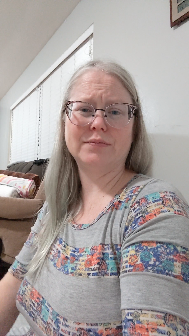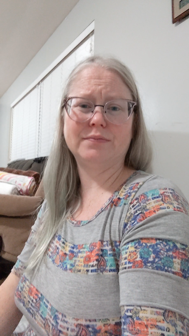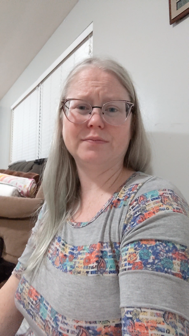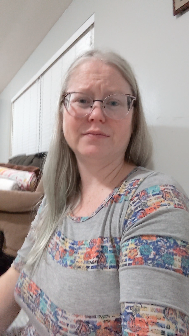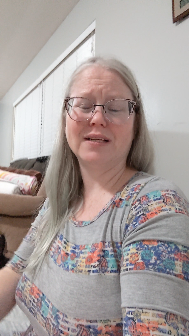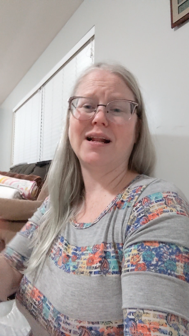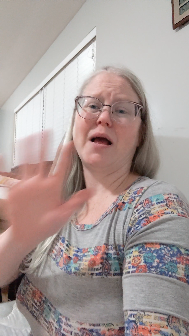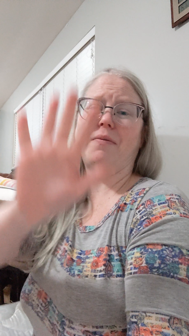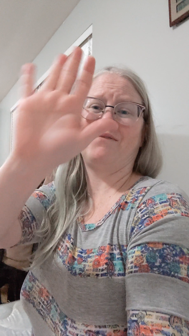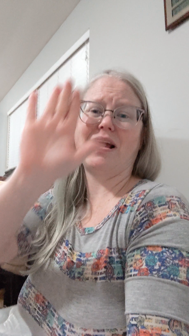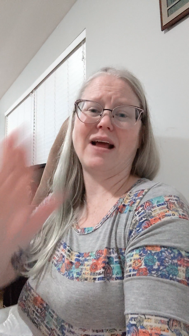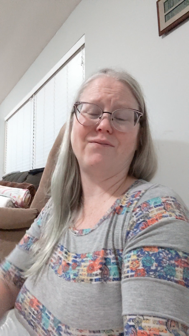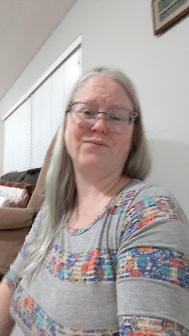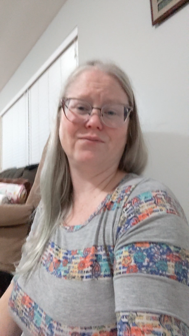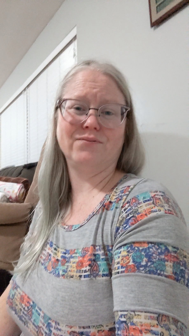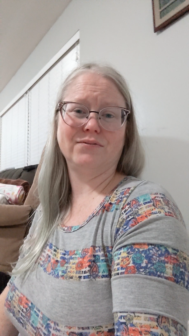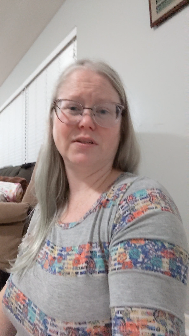give me five